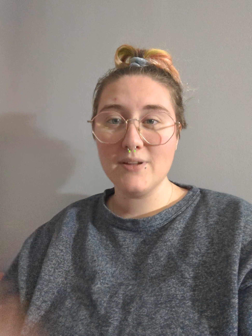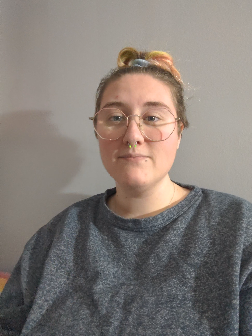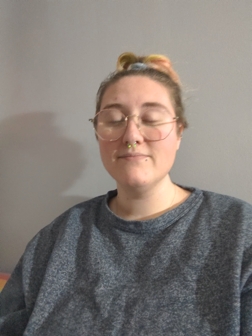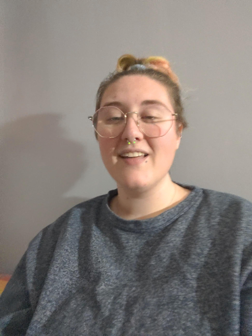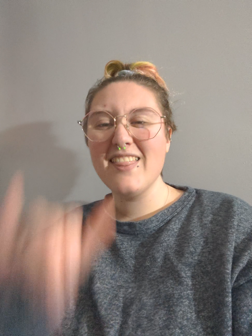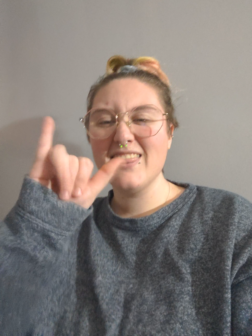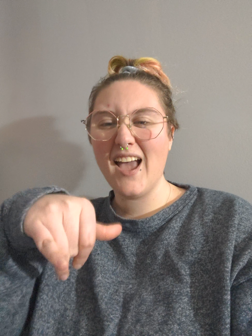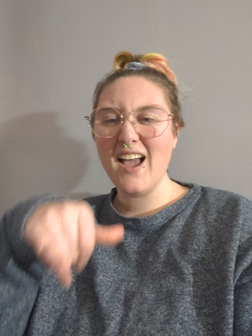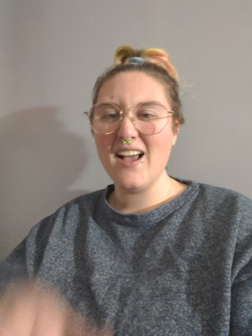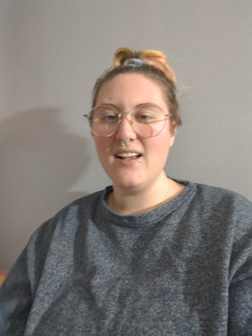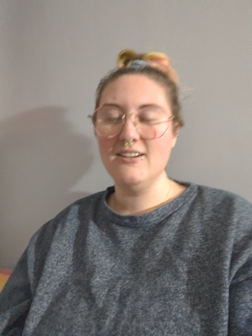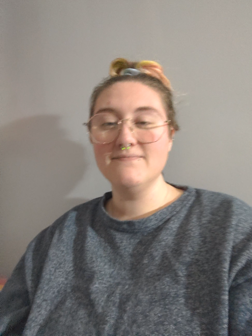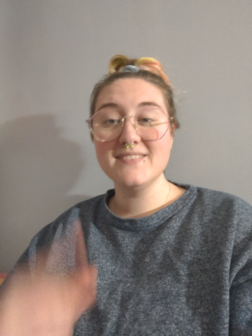that